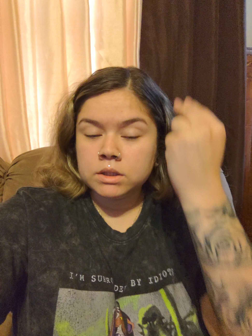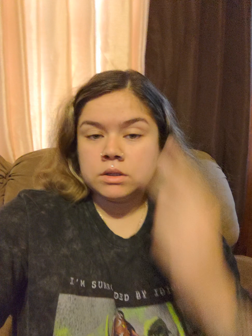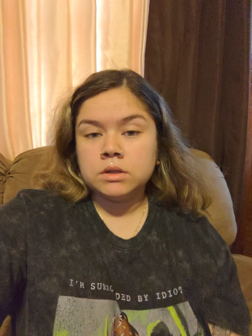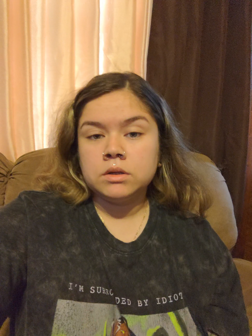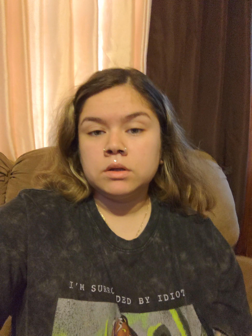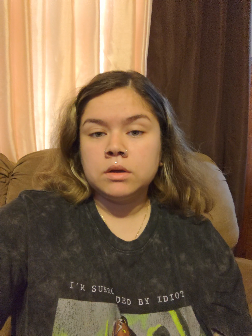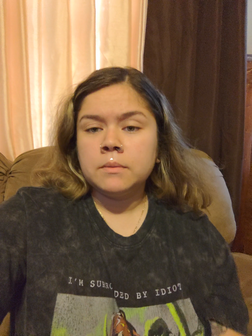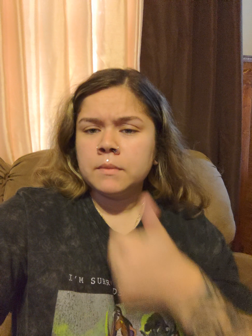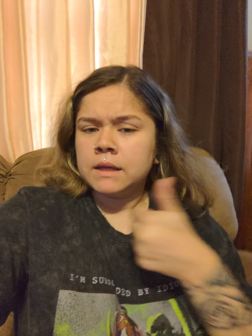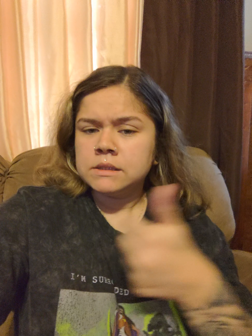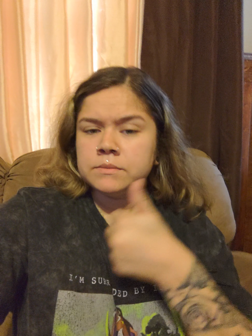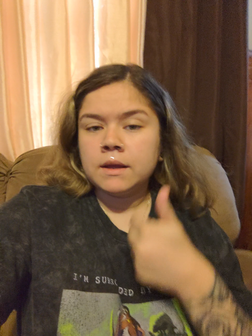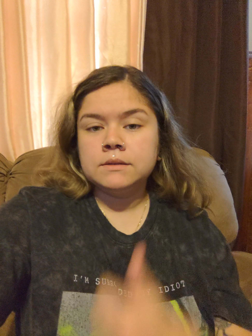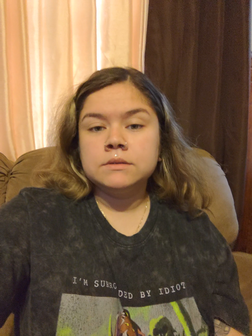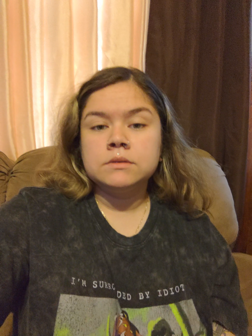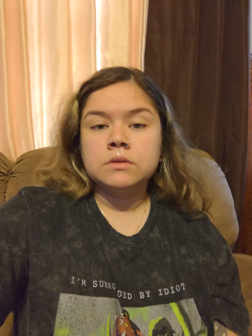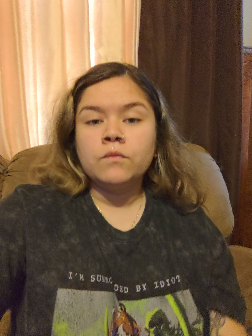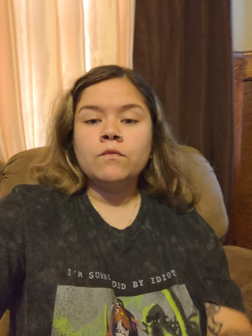basement